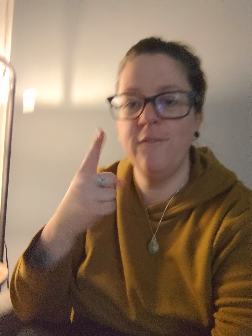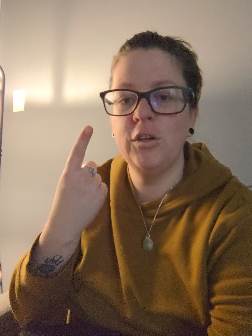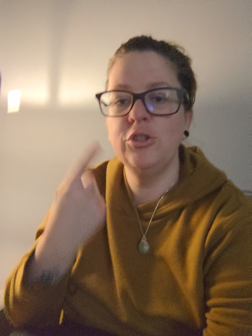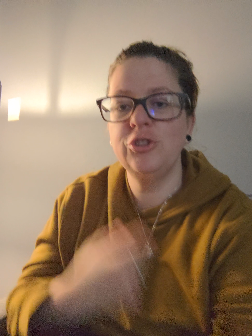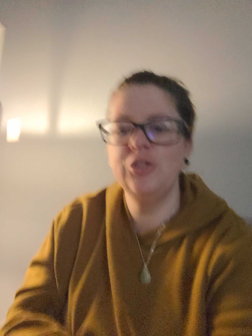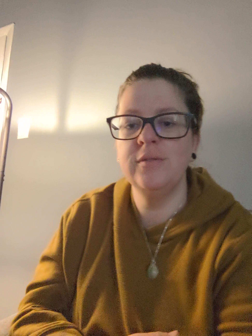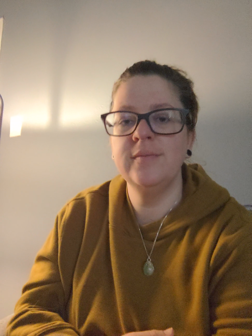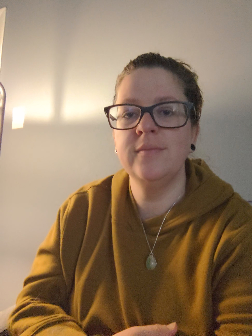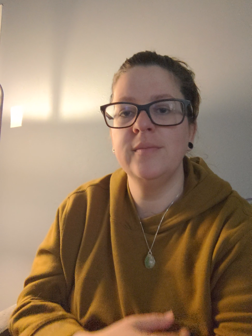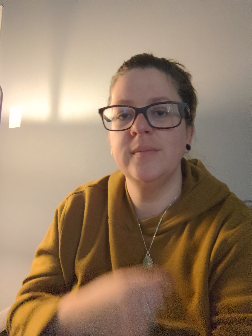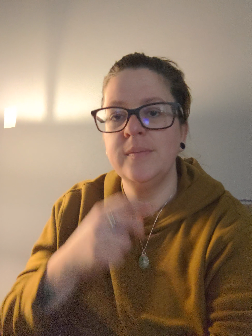first